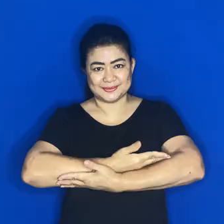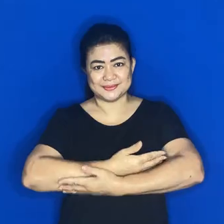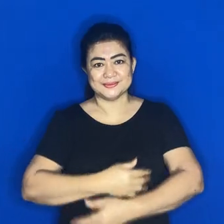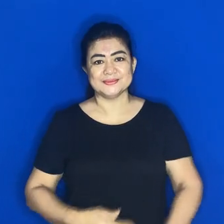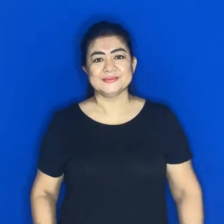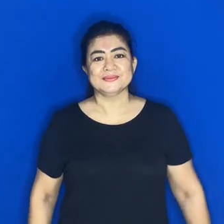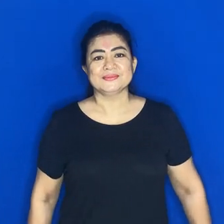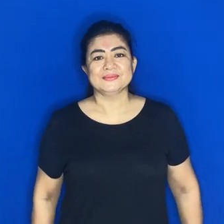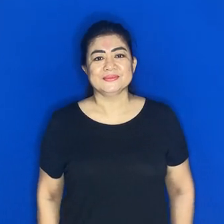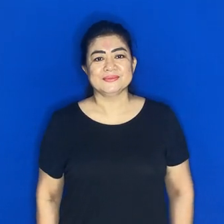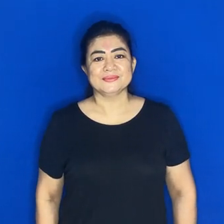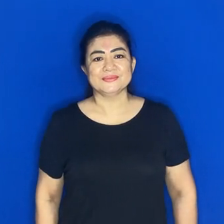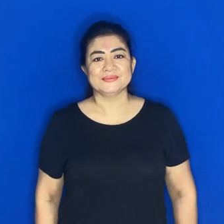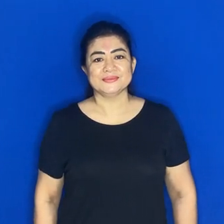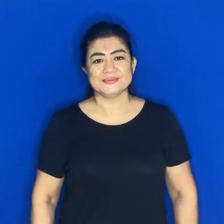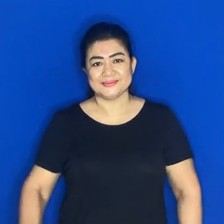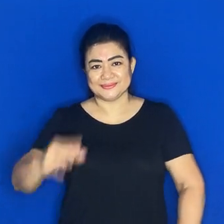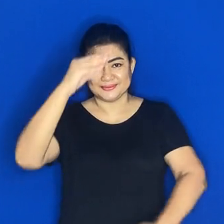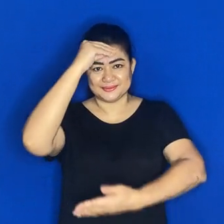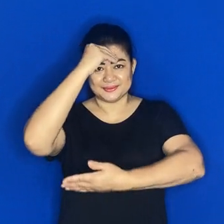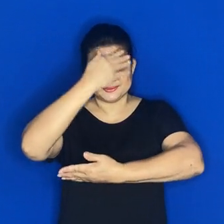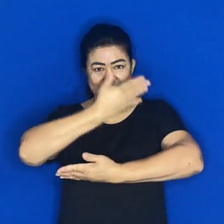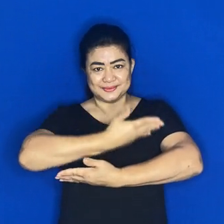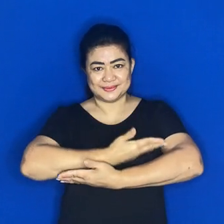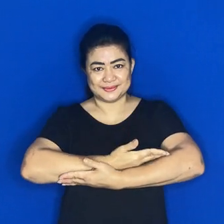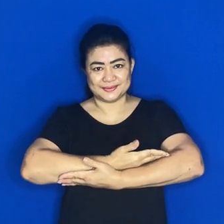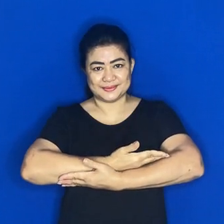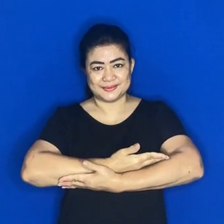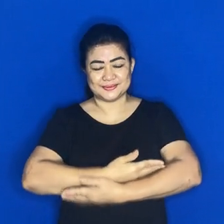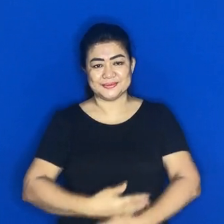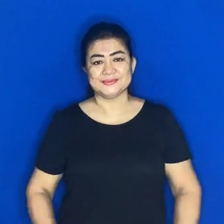son